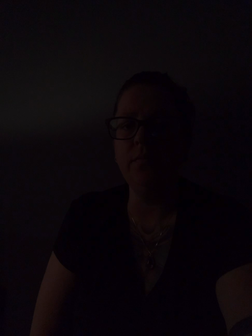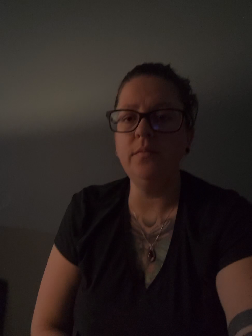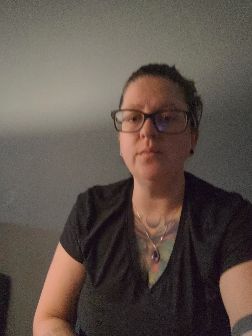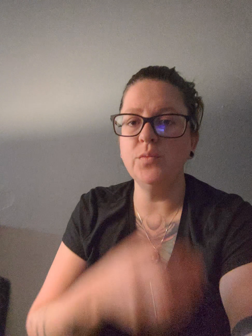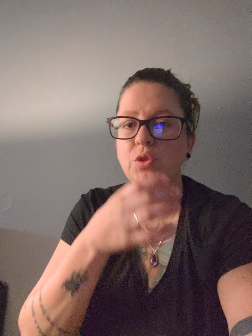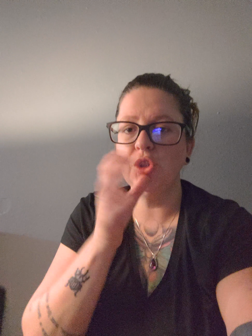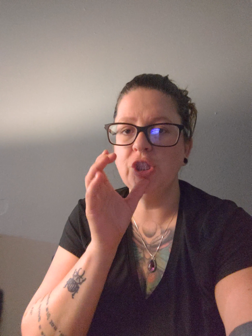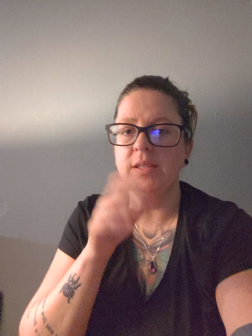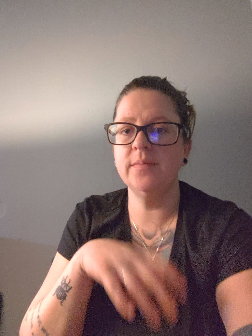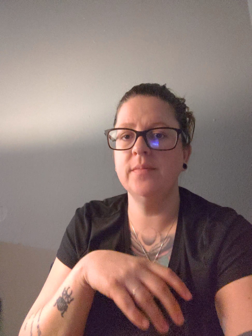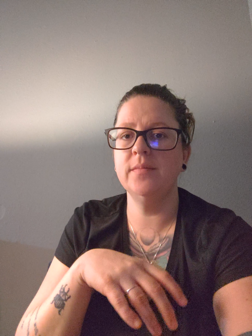drink